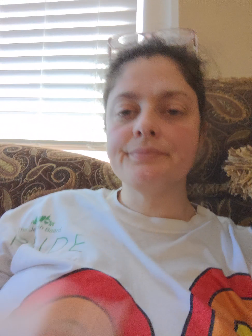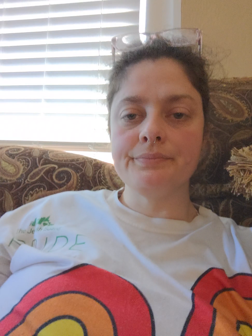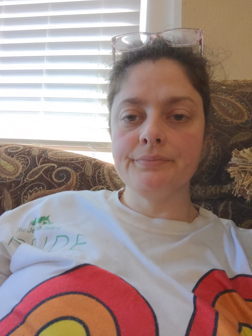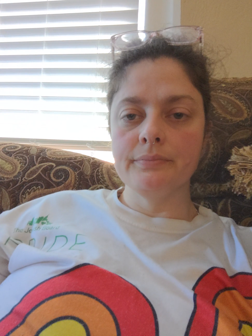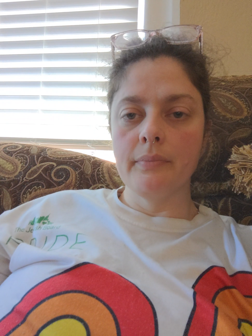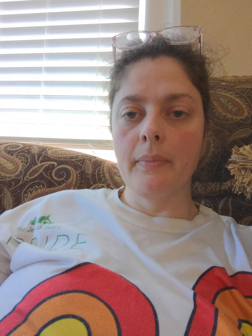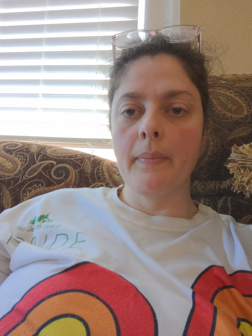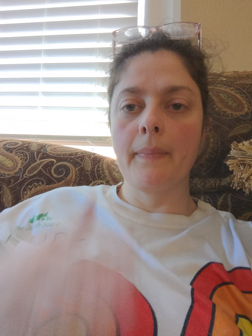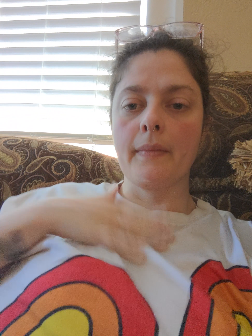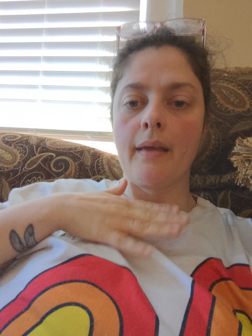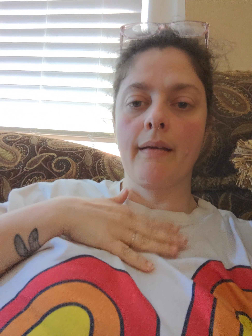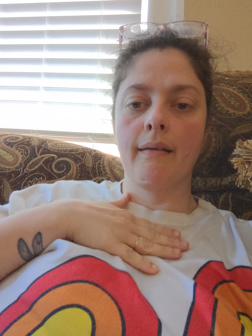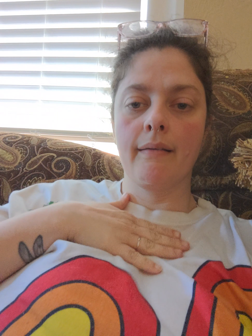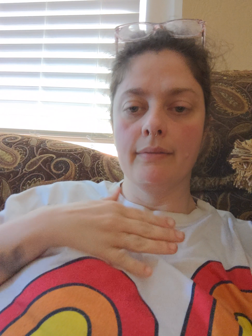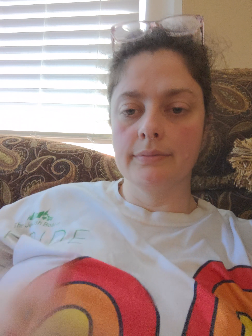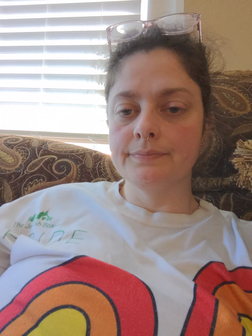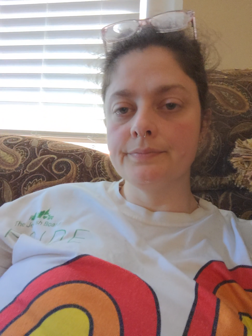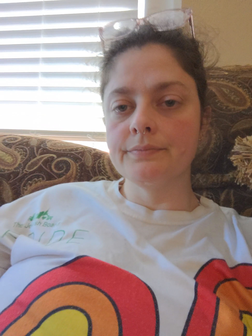my